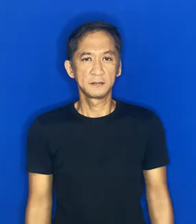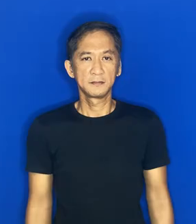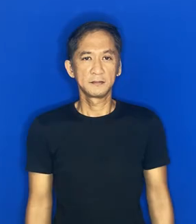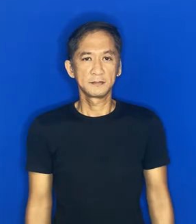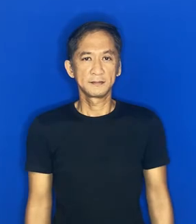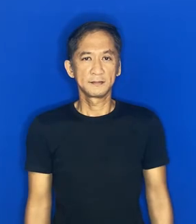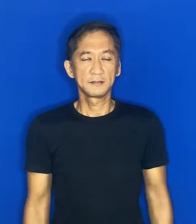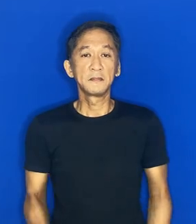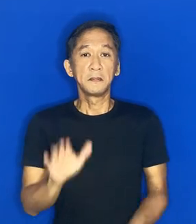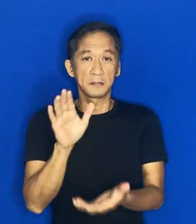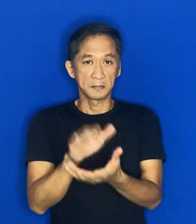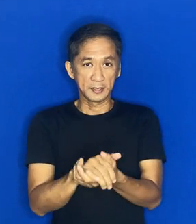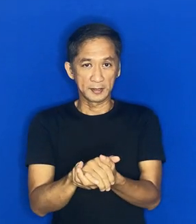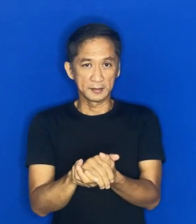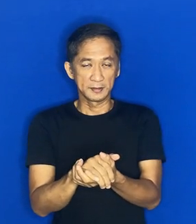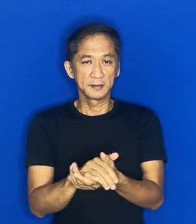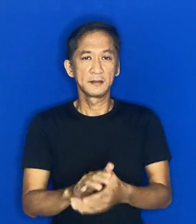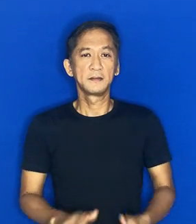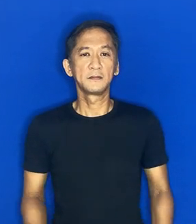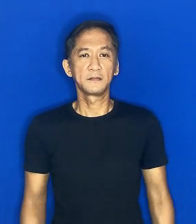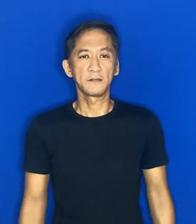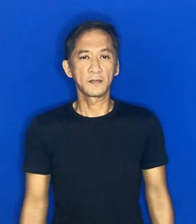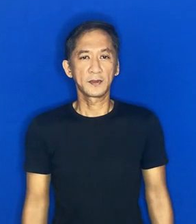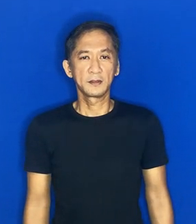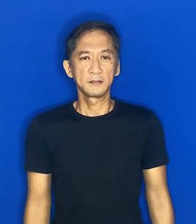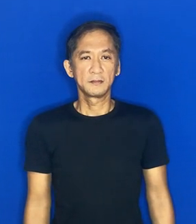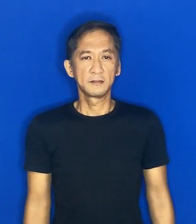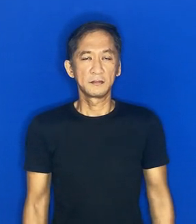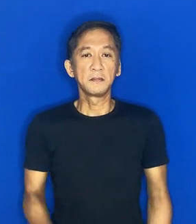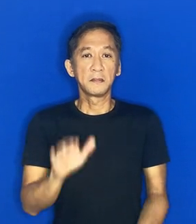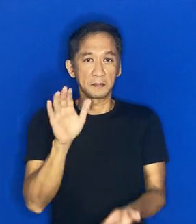married